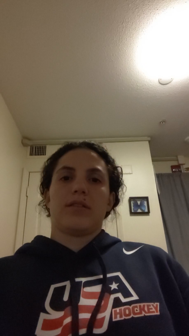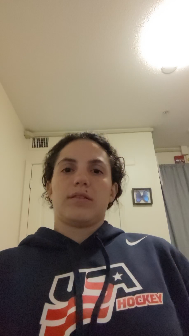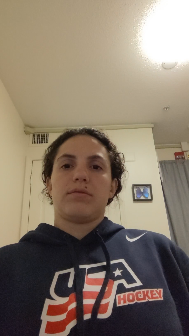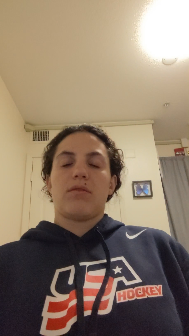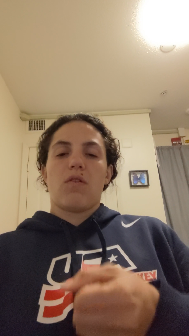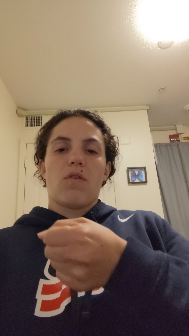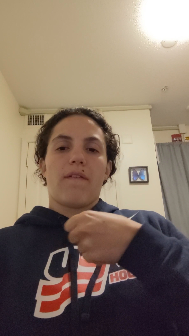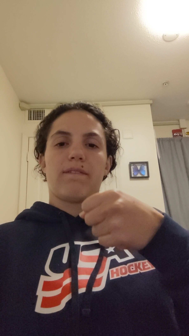coffee